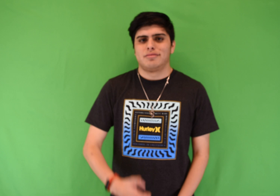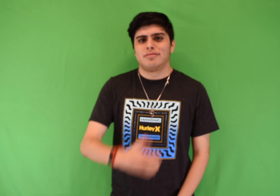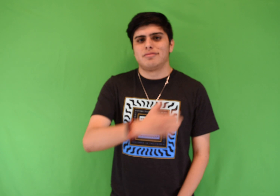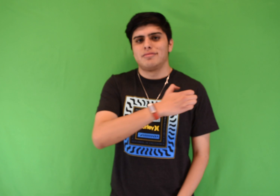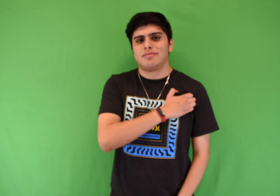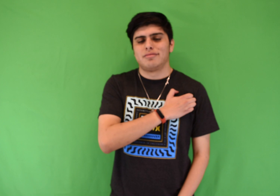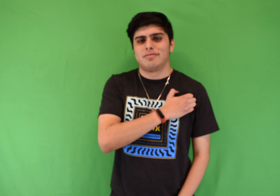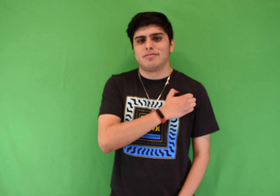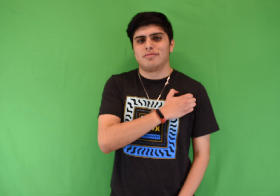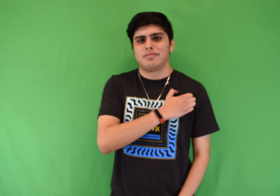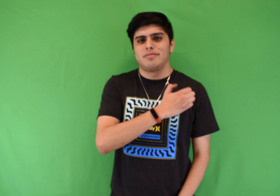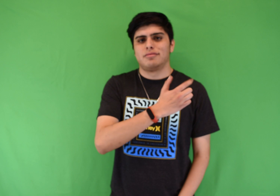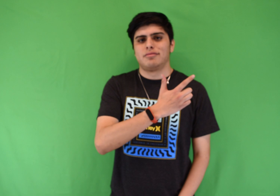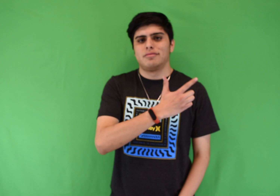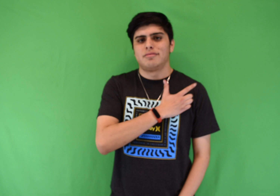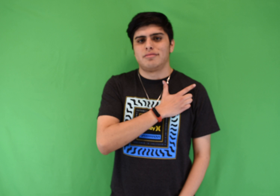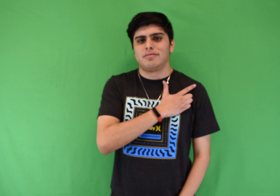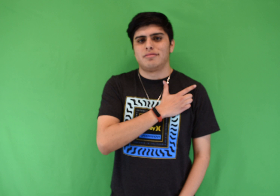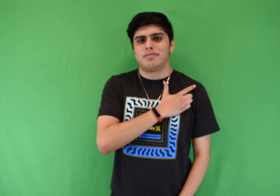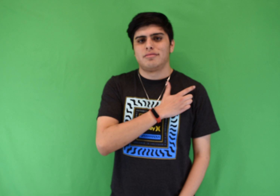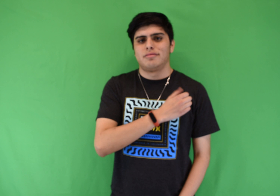español